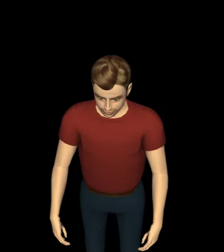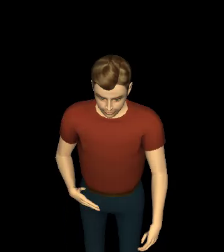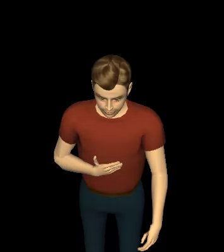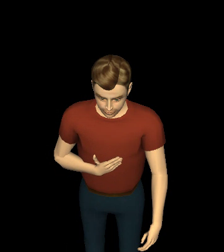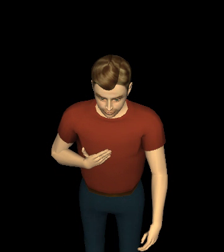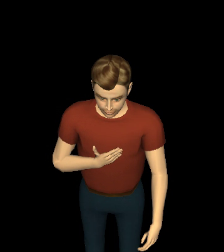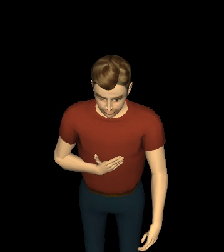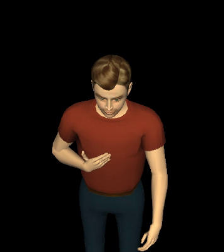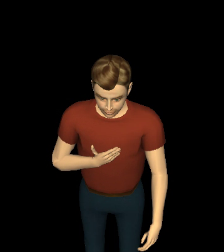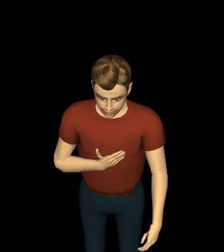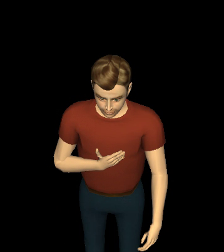سعيد